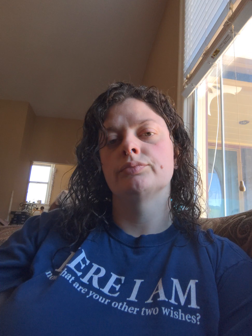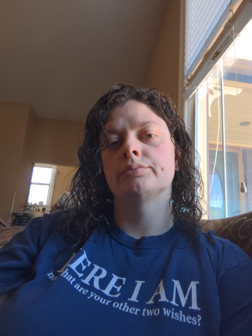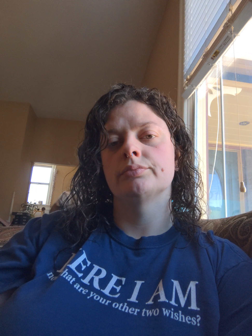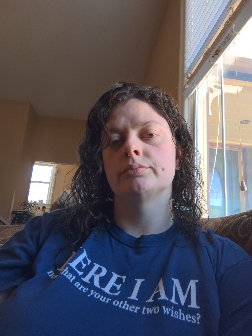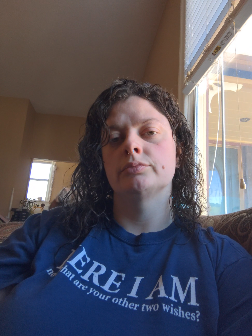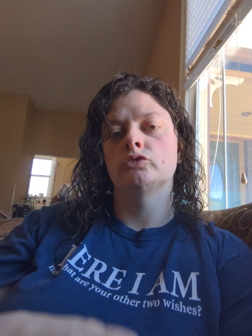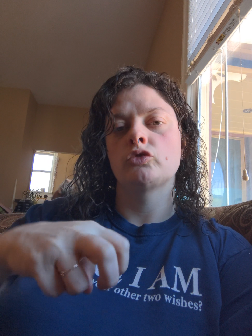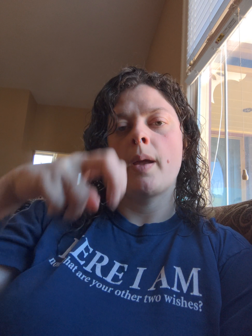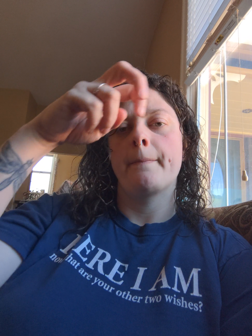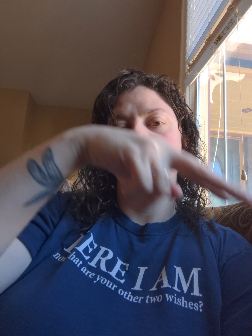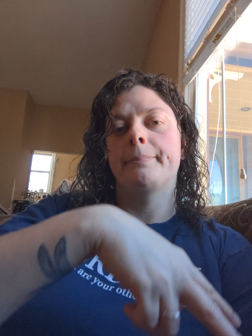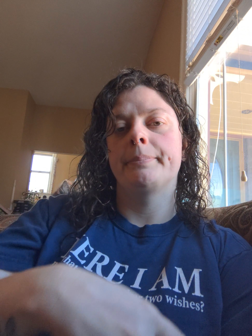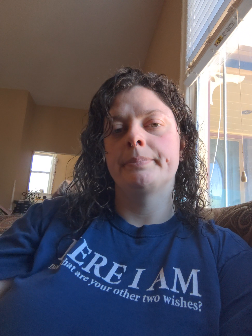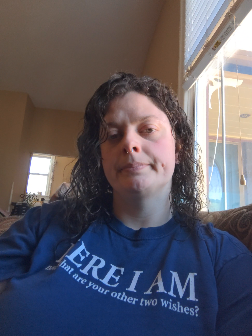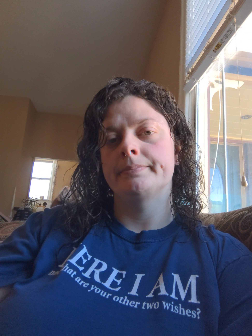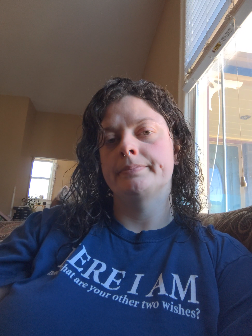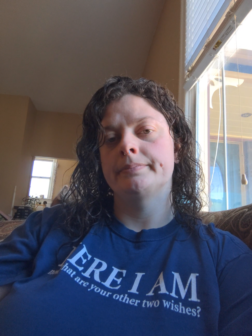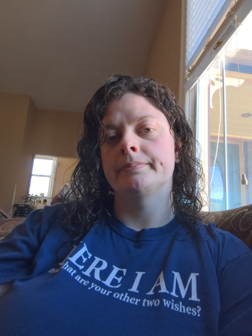jump